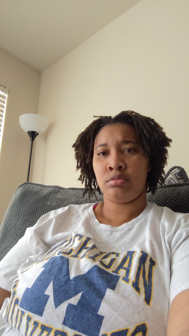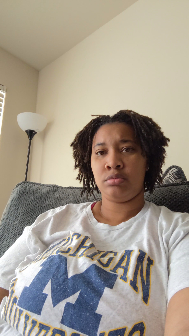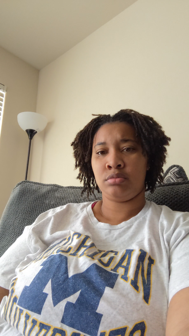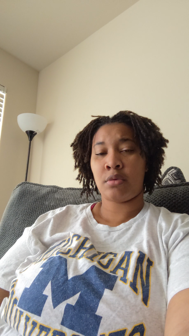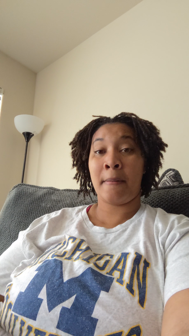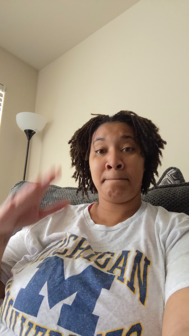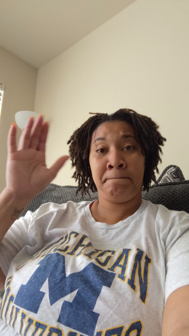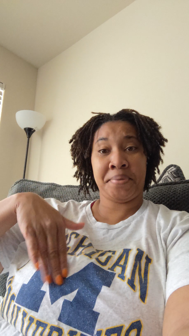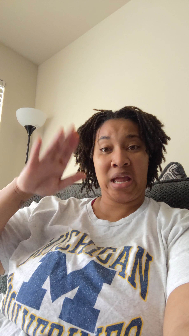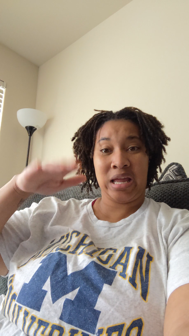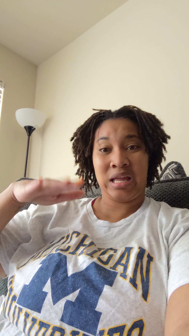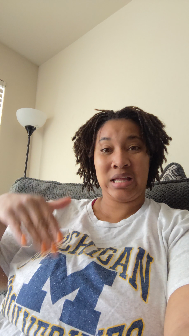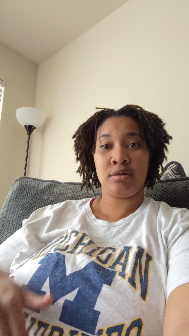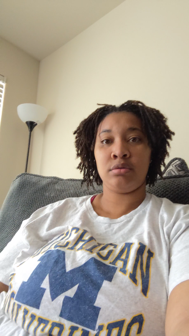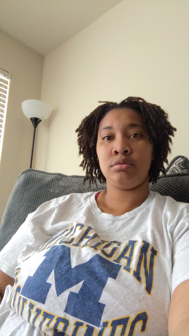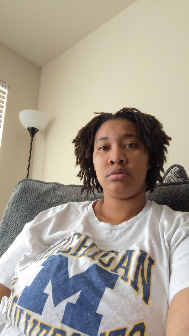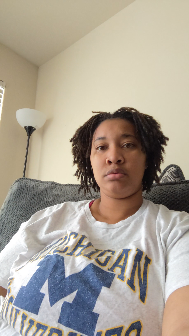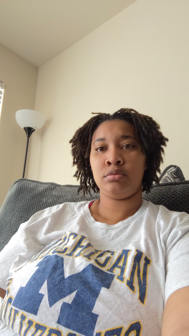paint